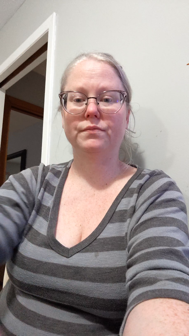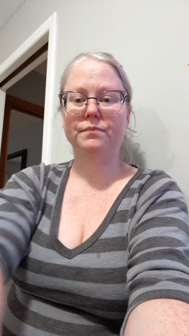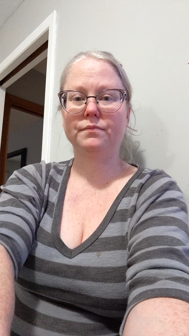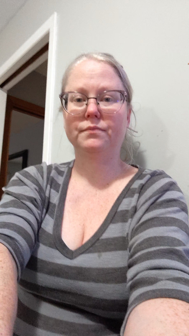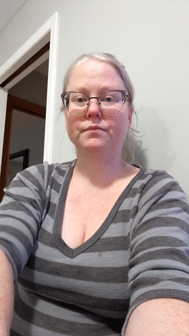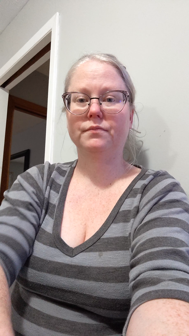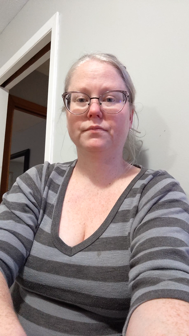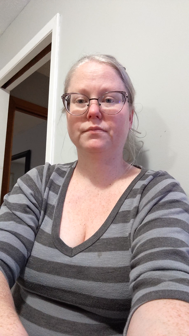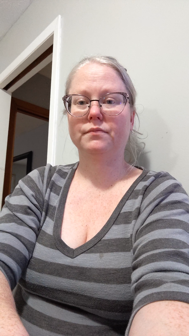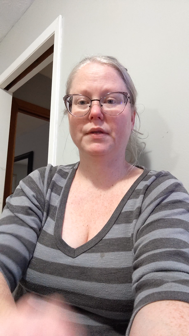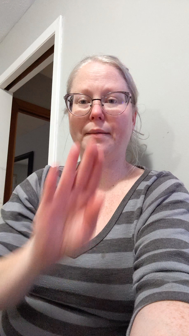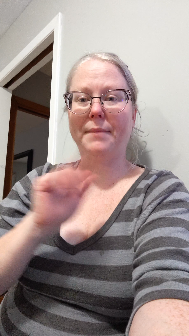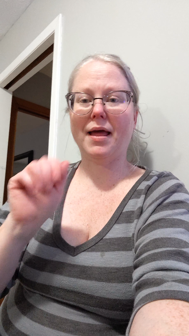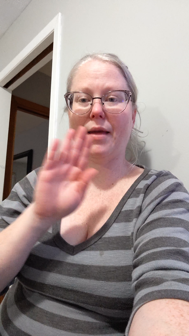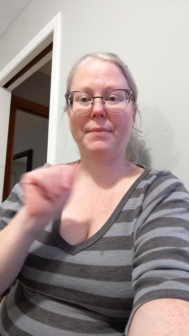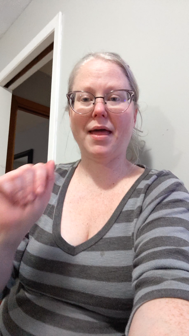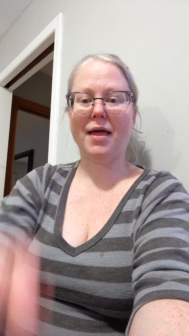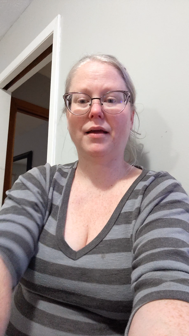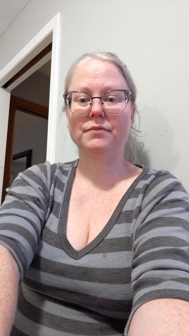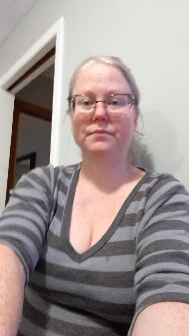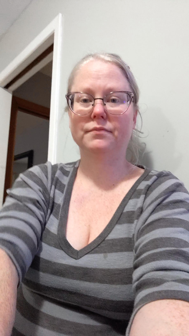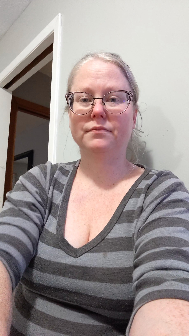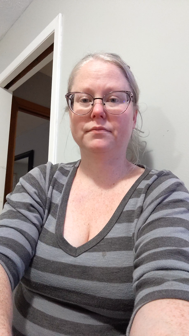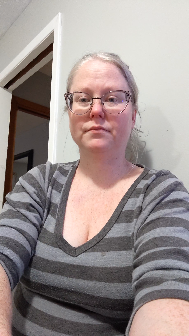baa baa